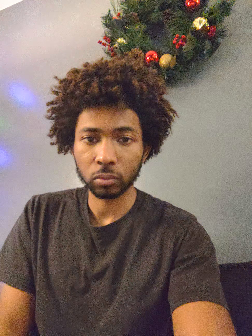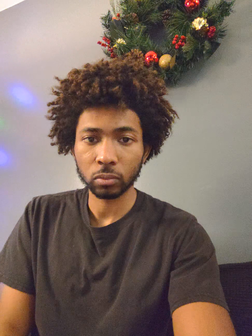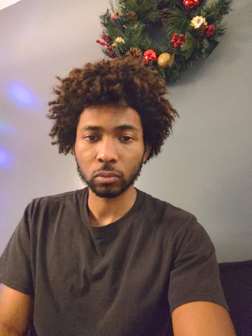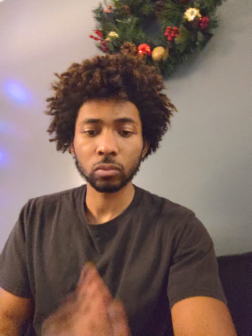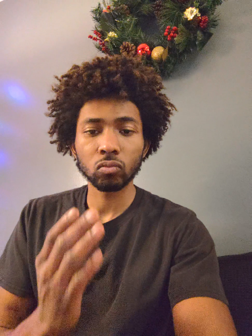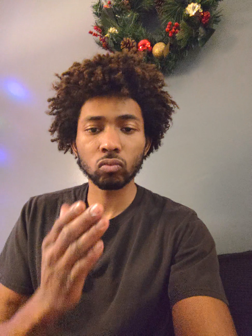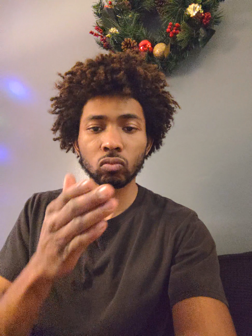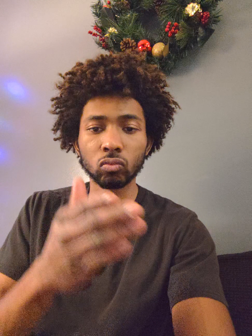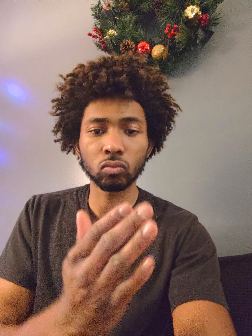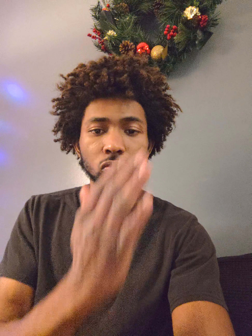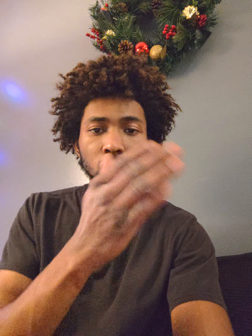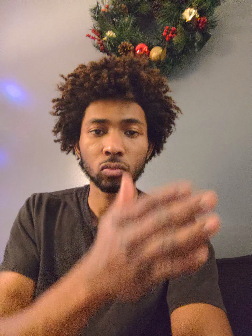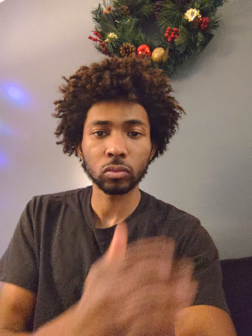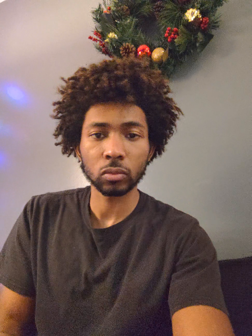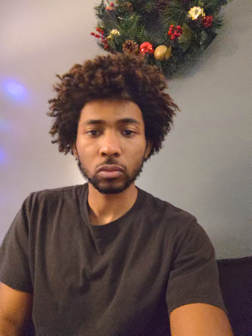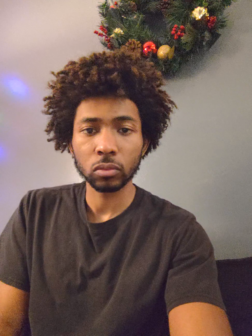boat